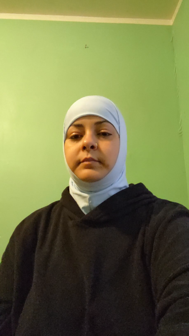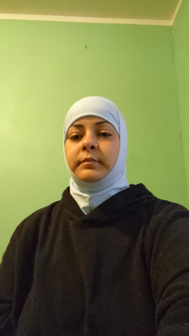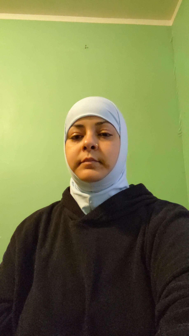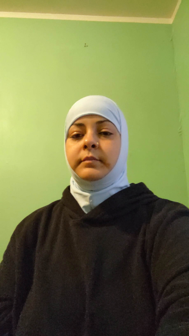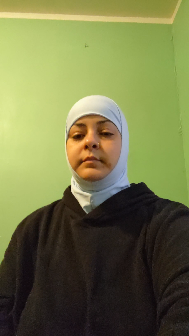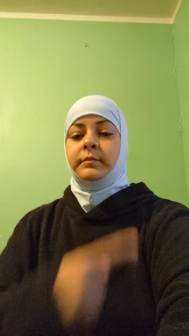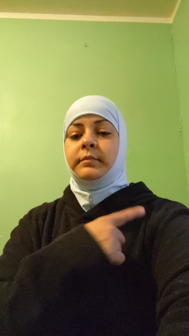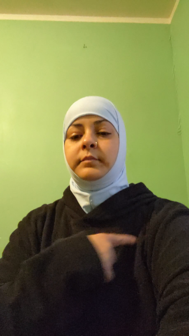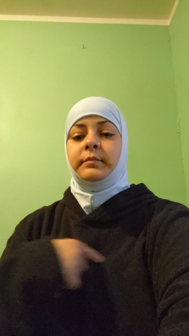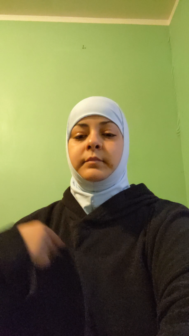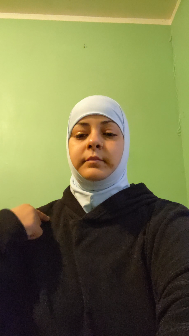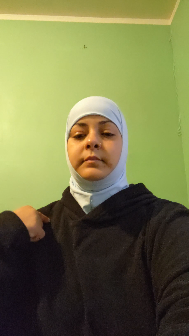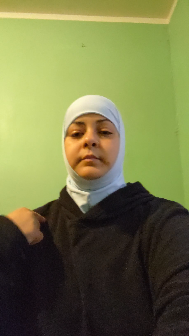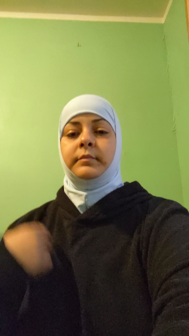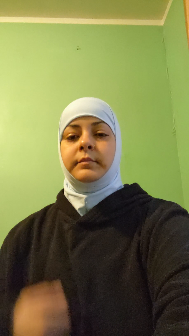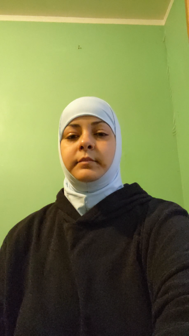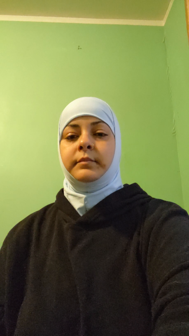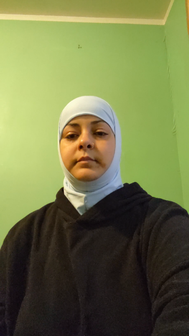necklace